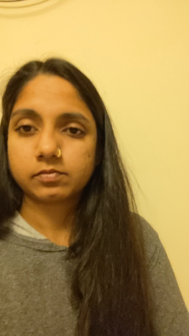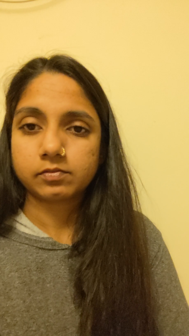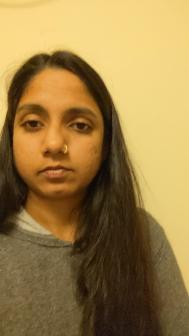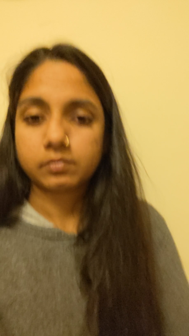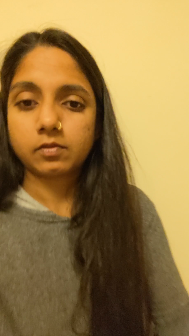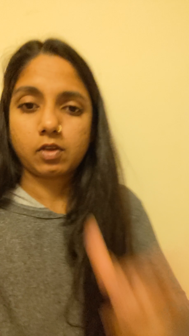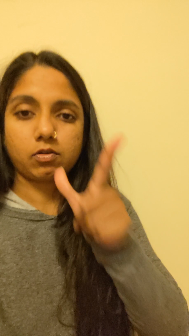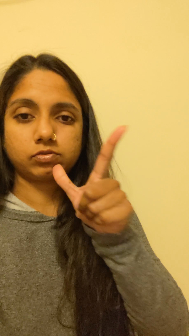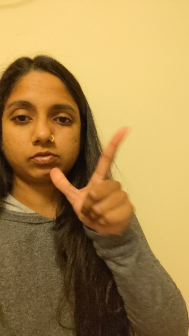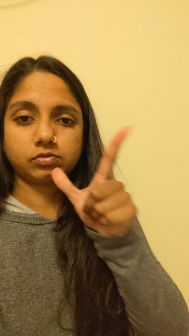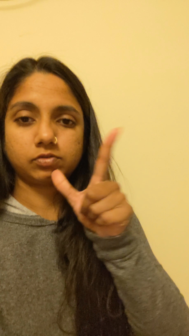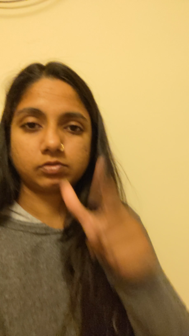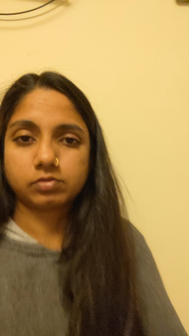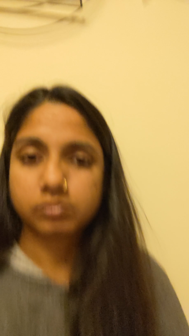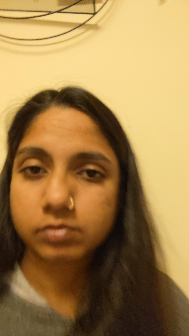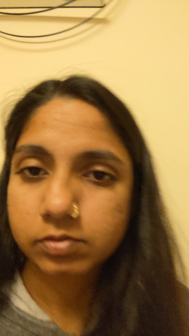lunch